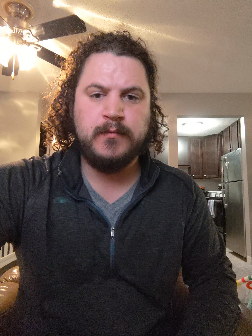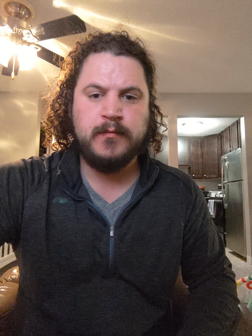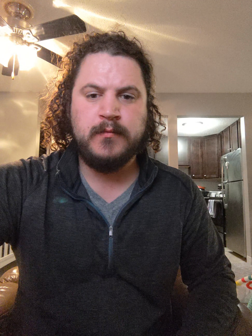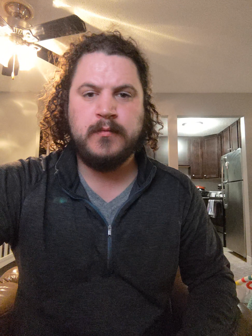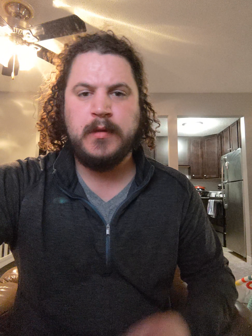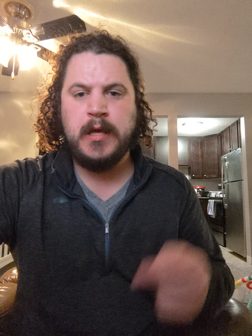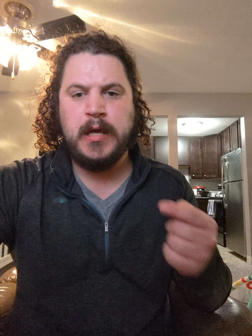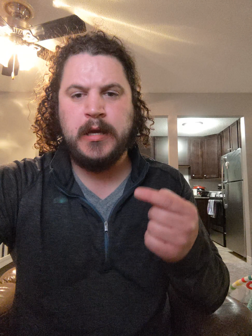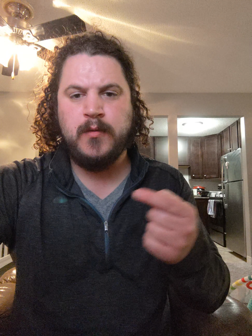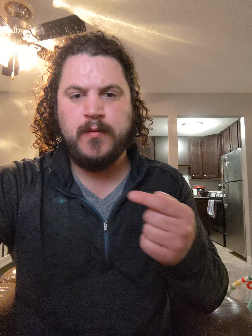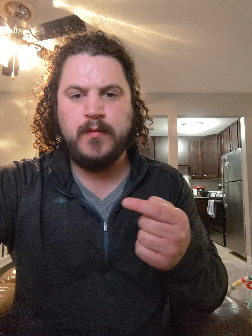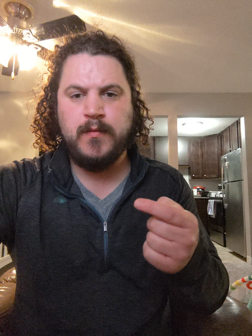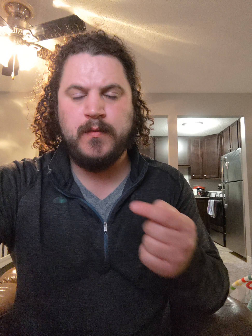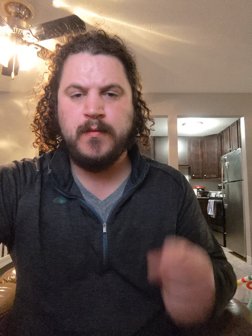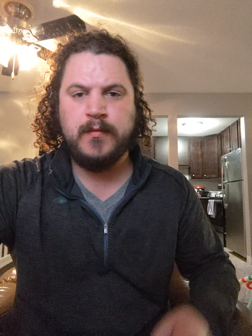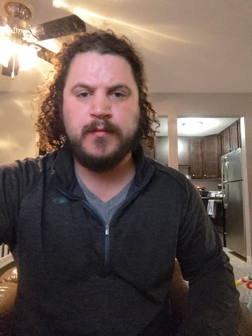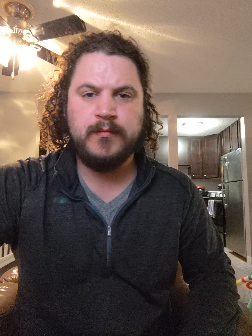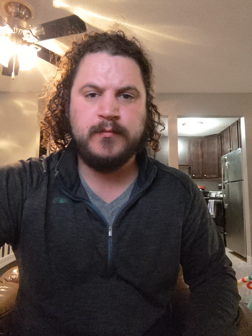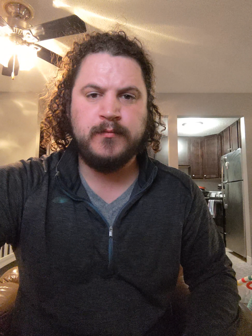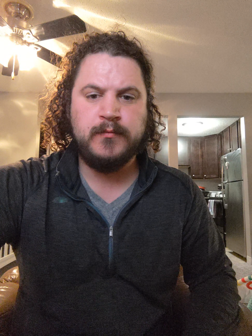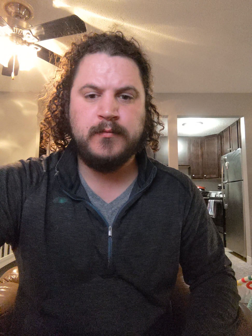owie